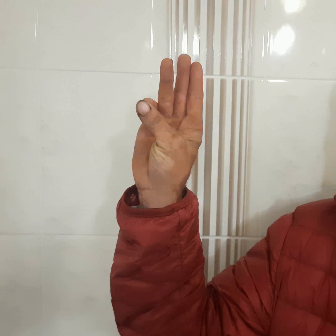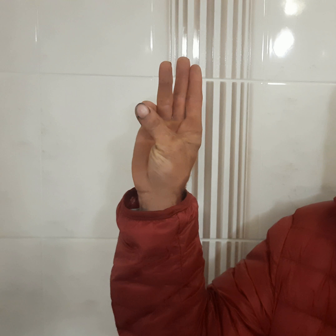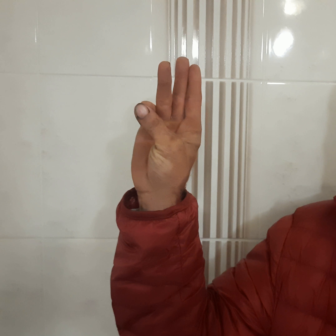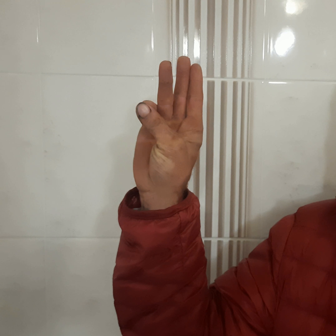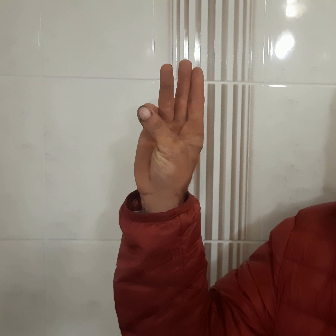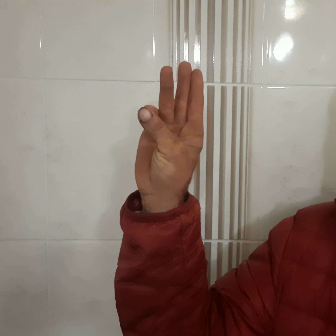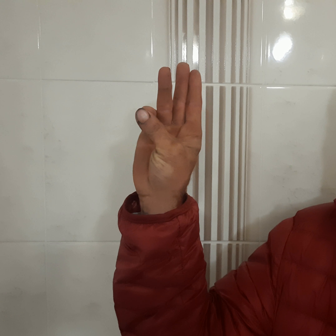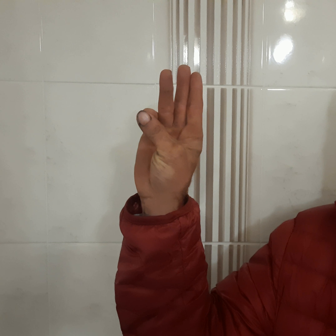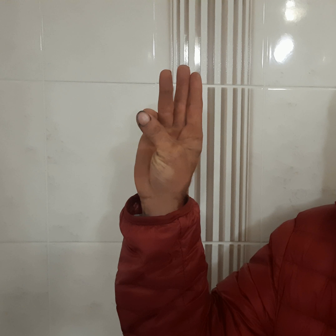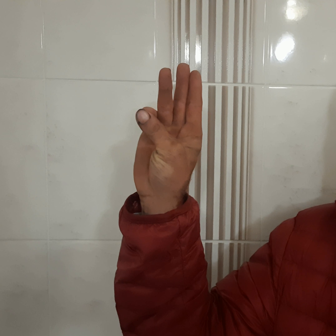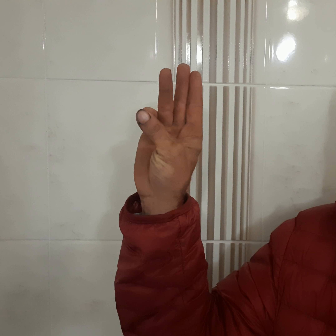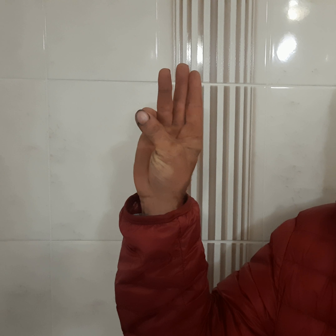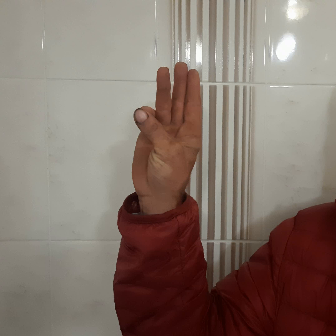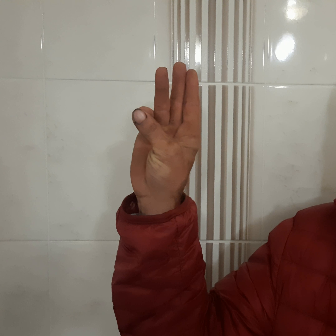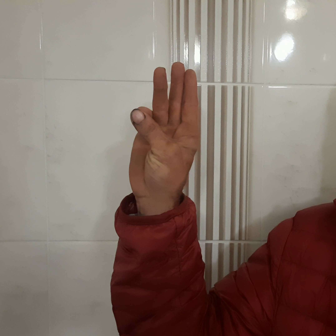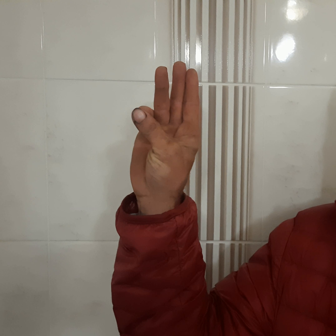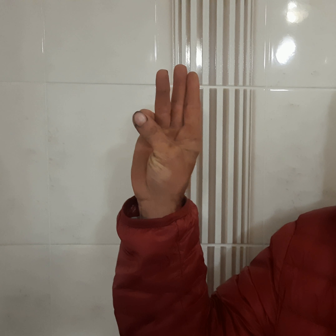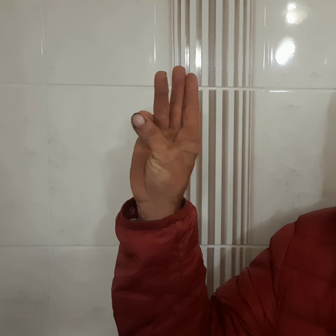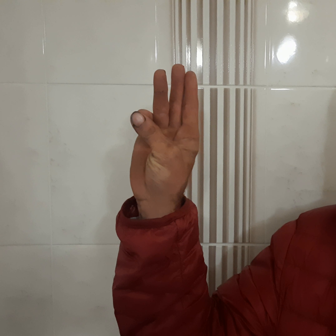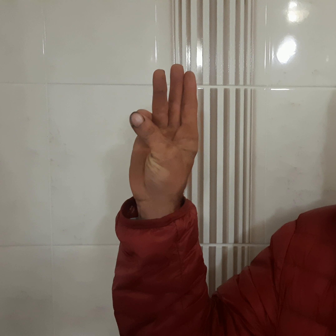Ш